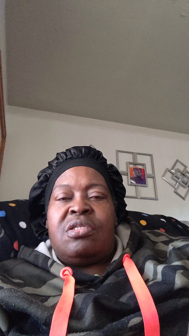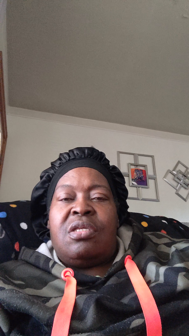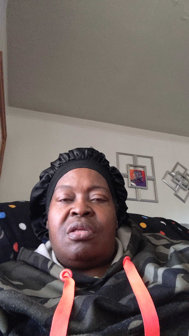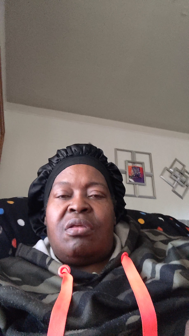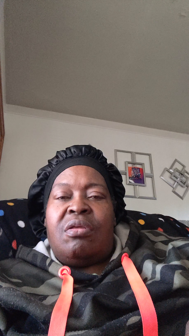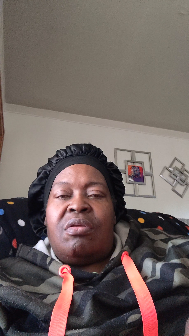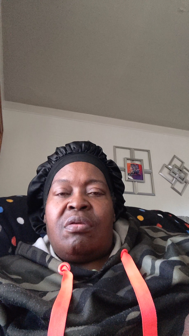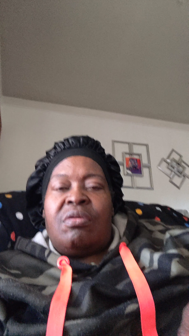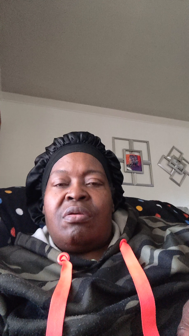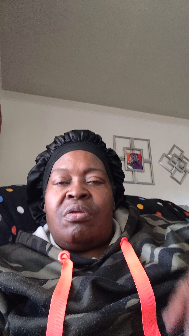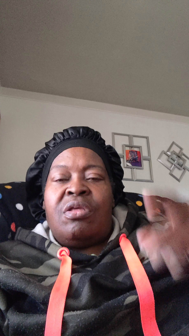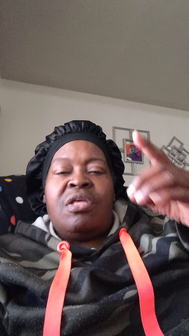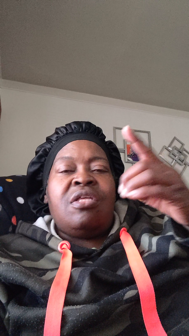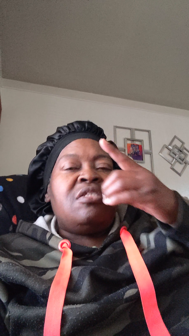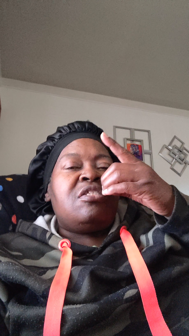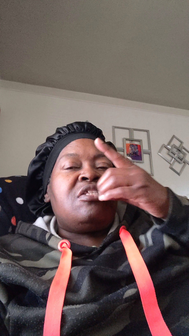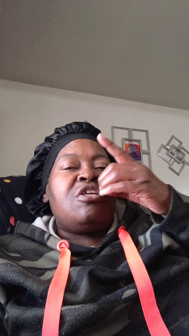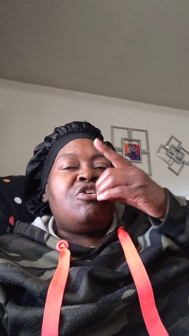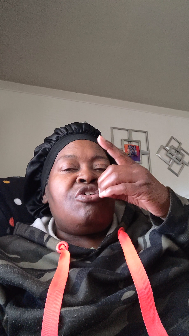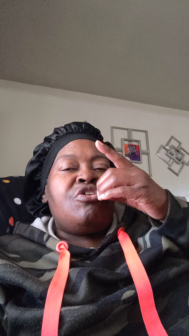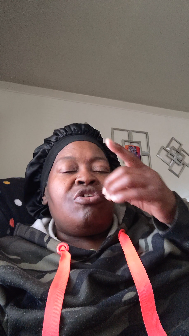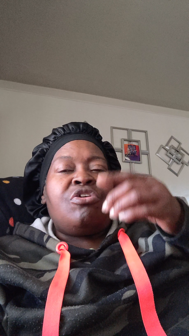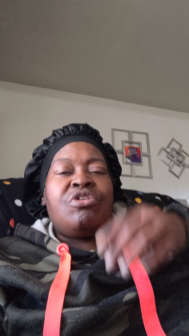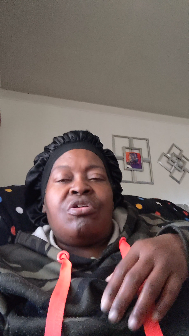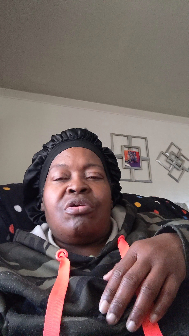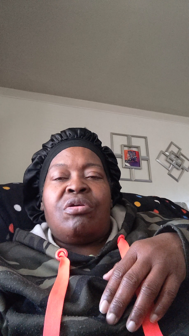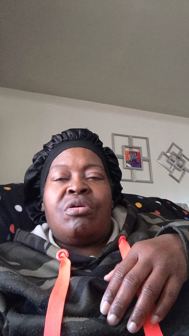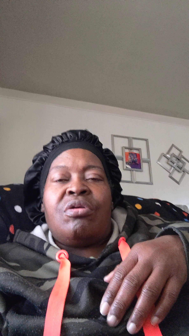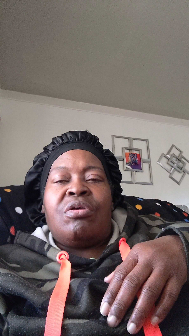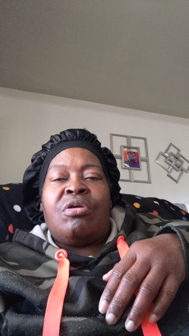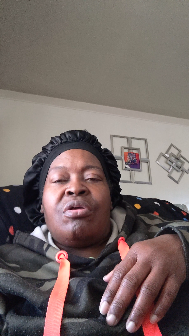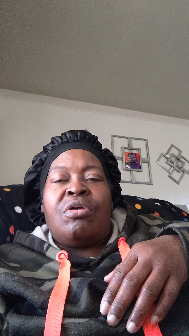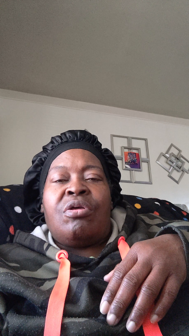dinner